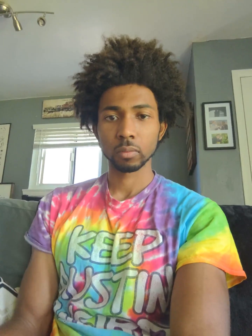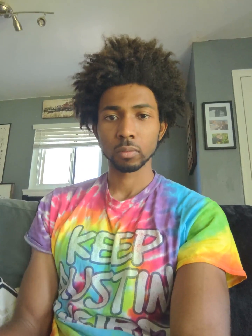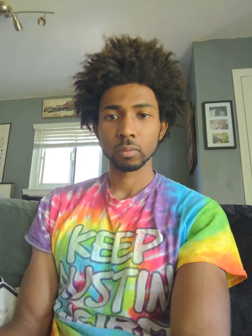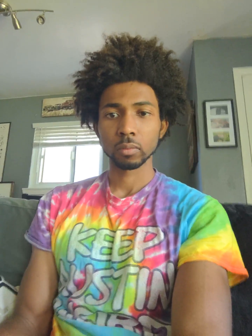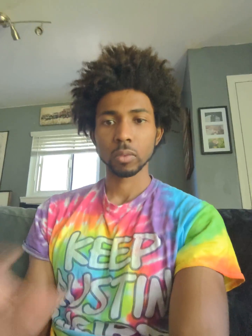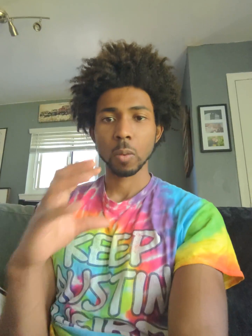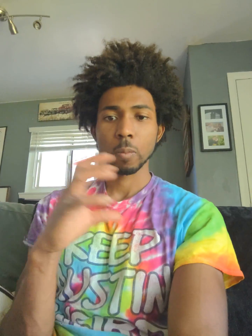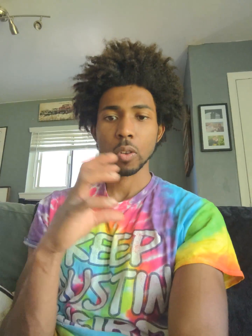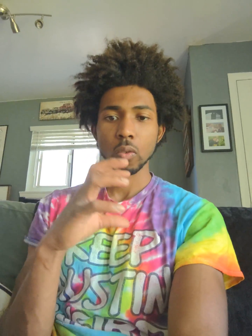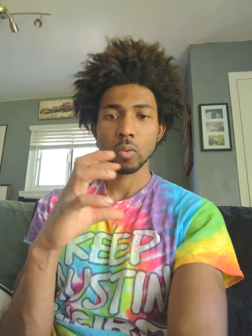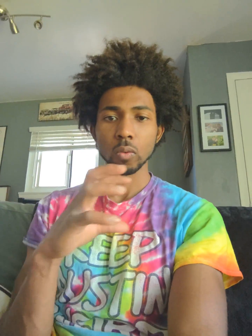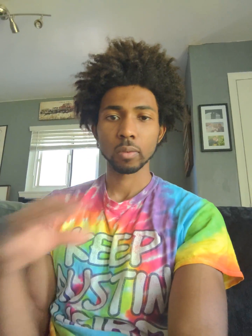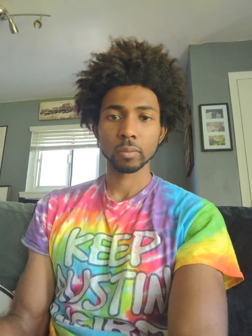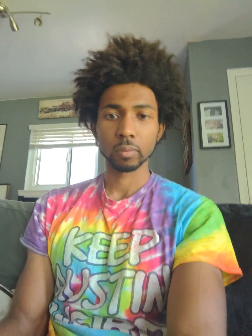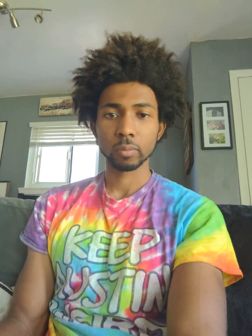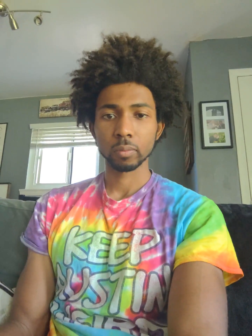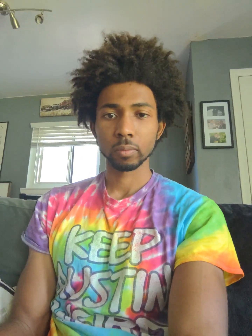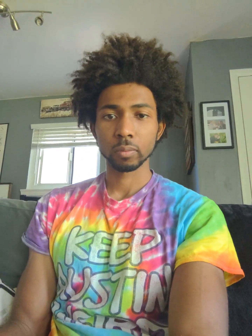ball